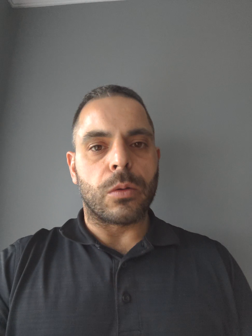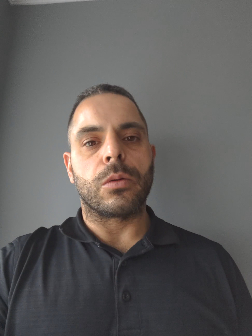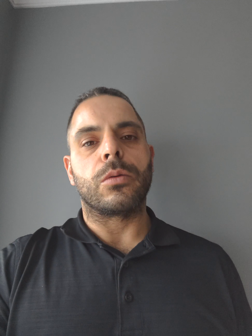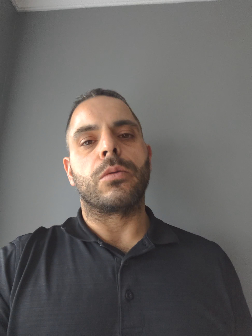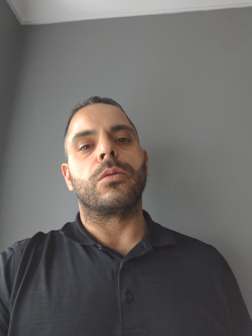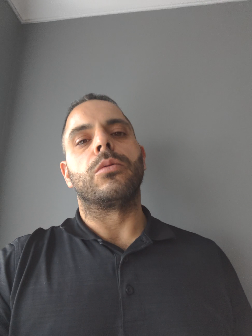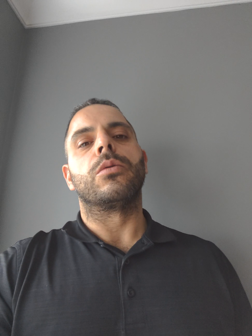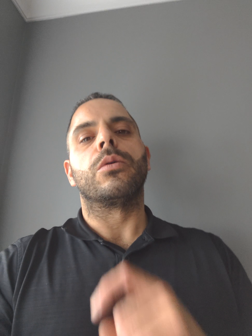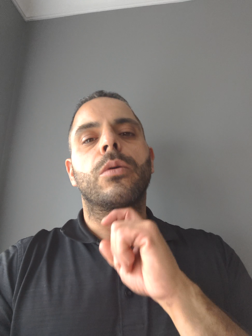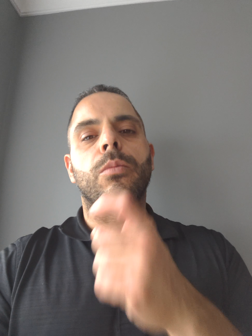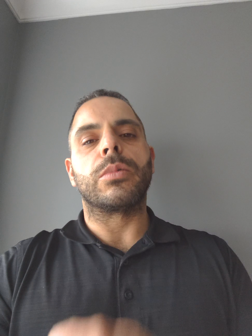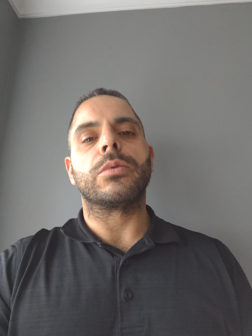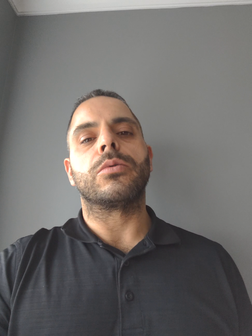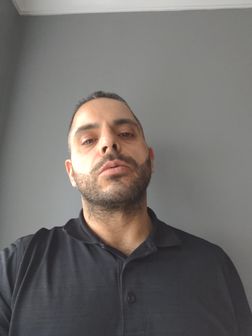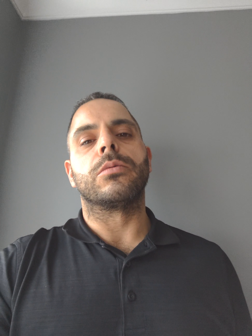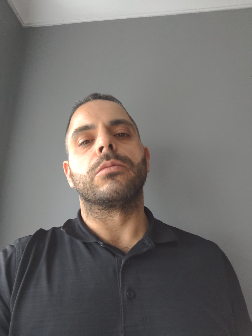garbage